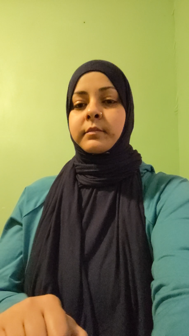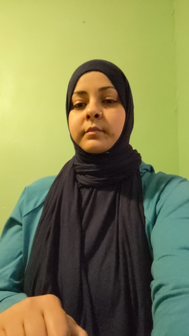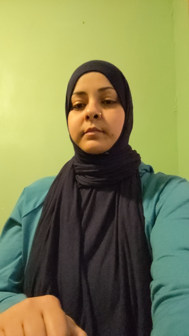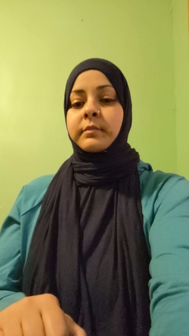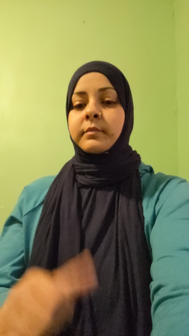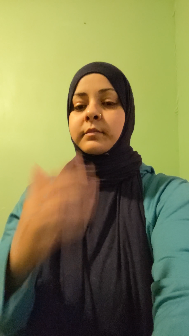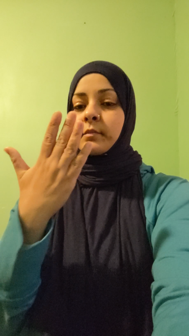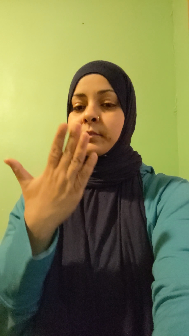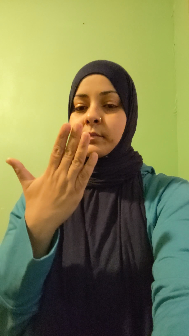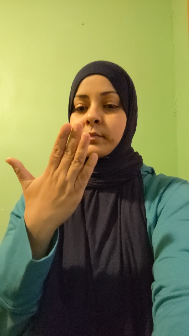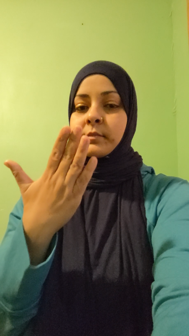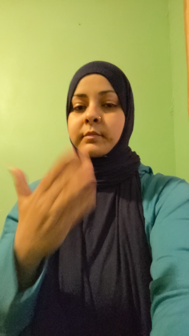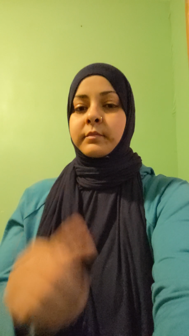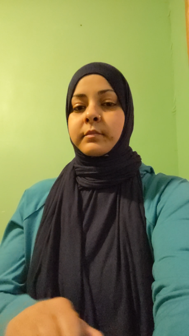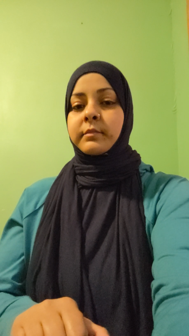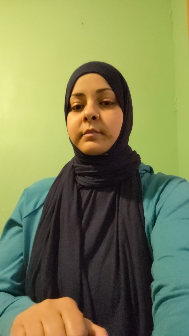hand